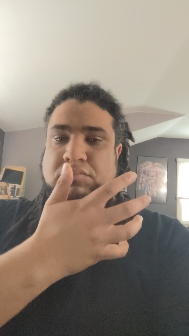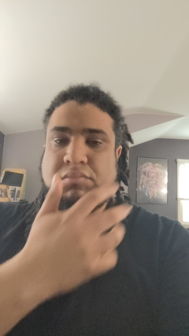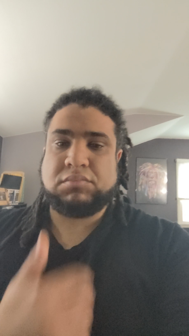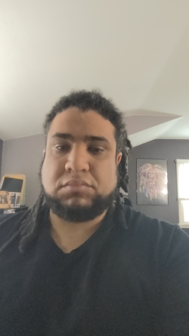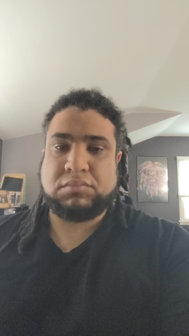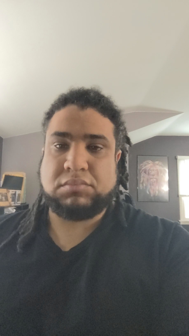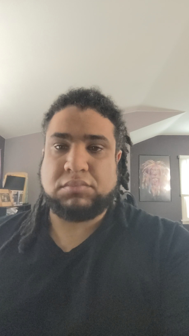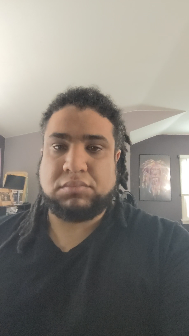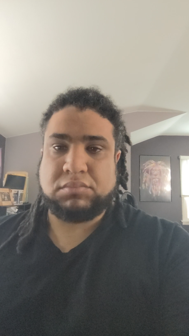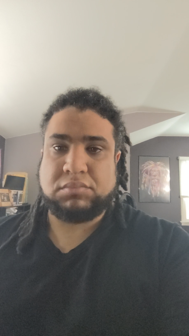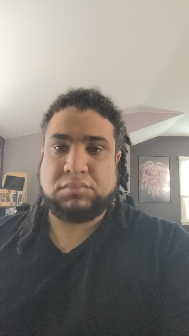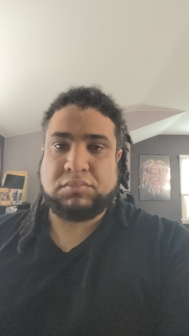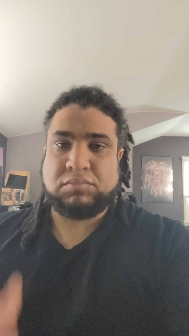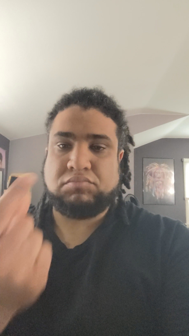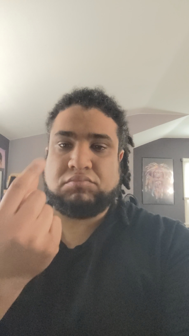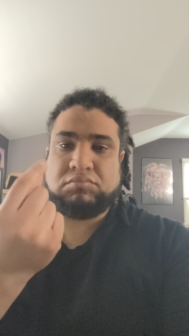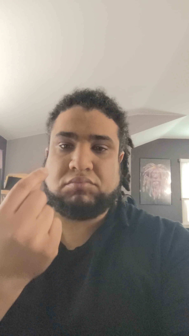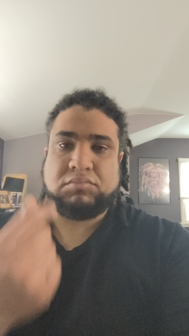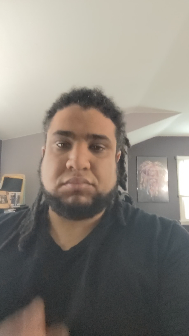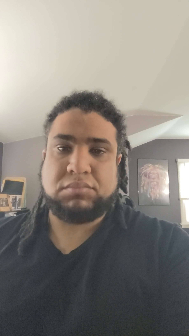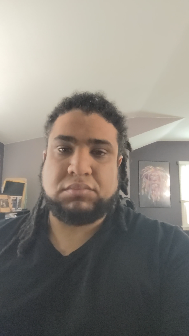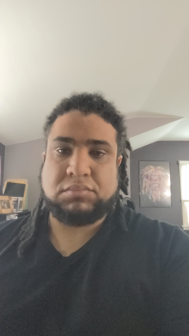do